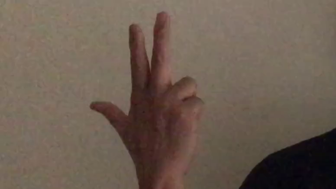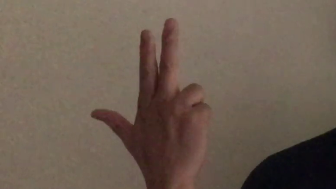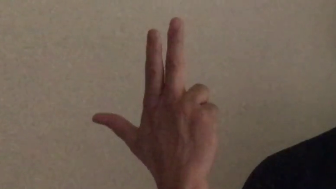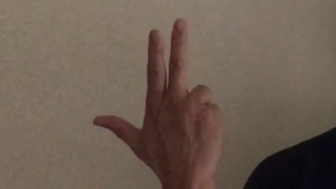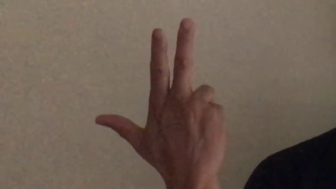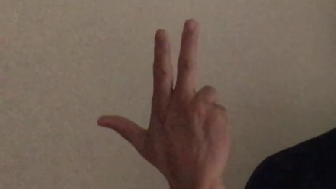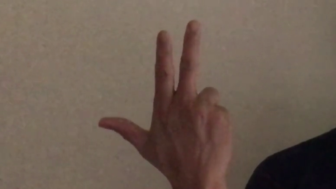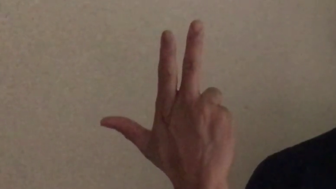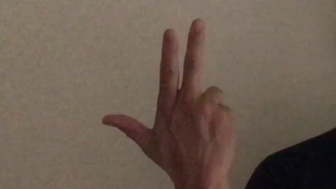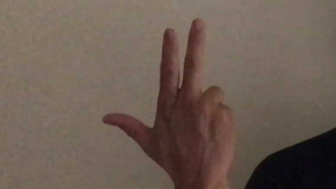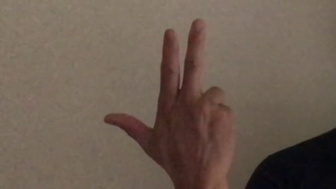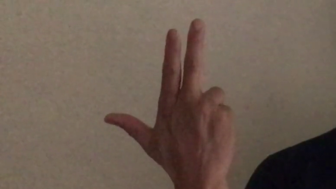ई